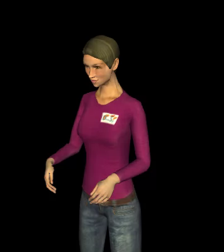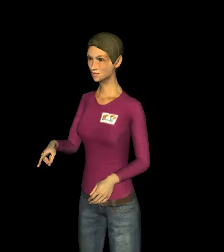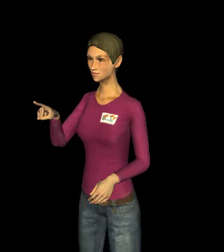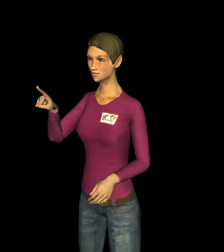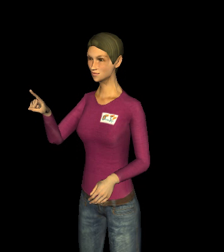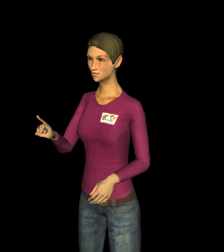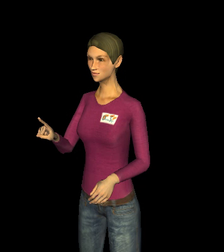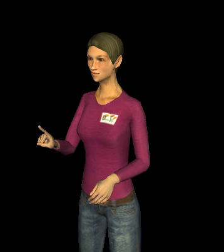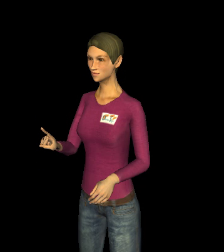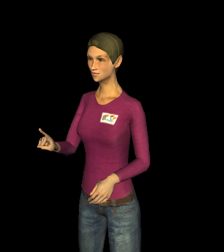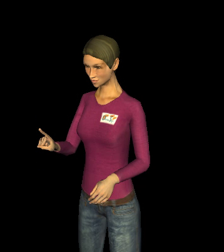يستجوب